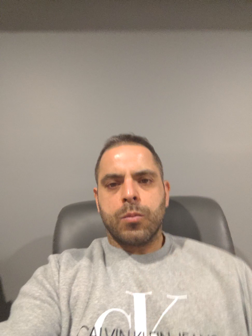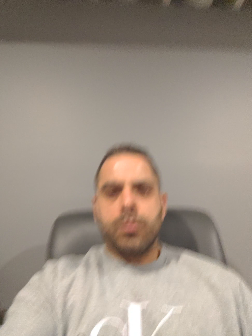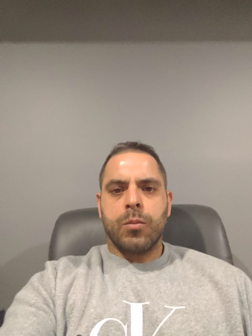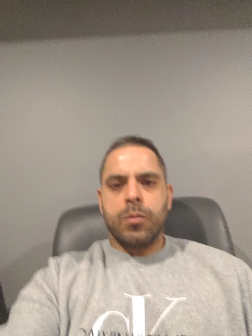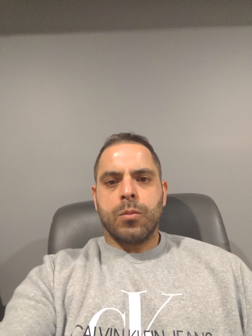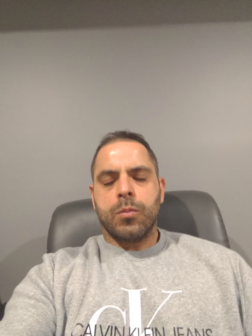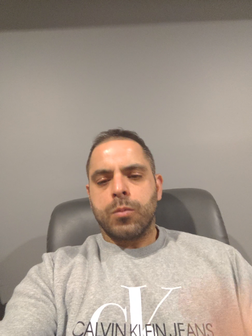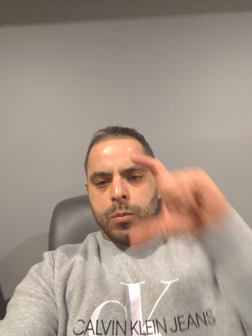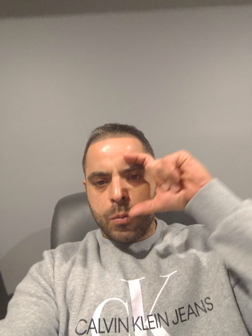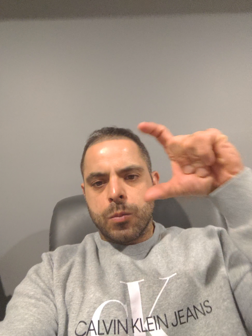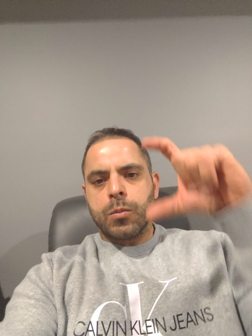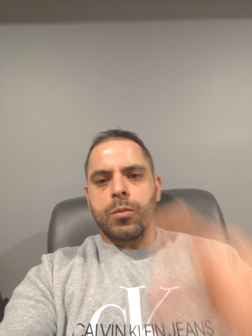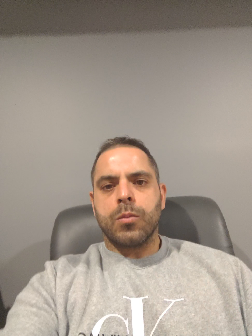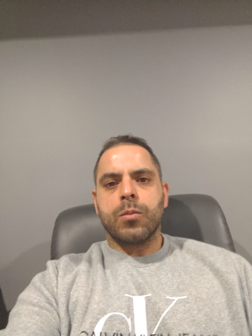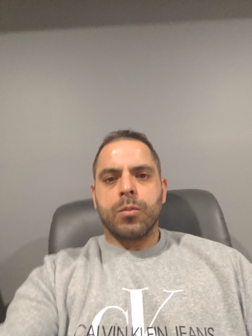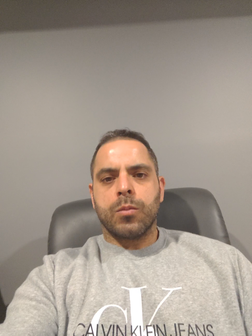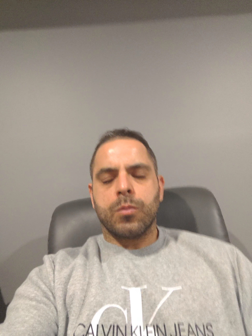moon